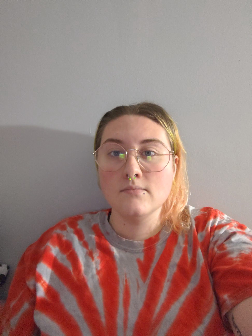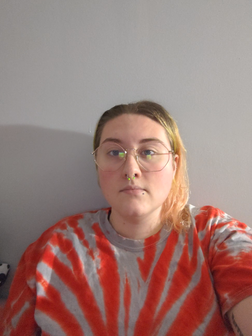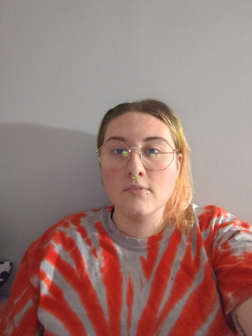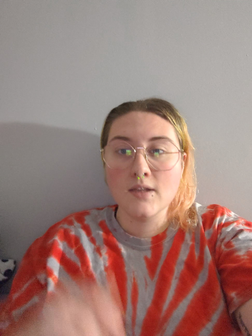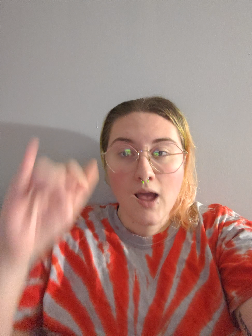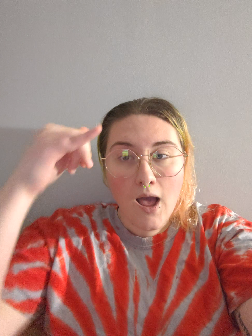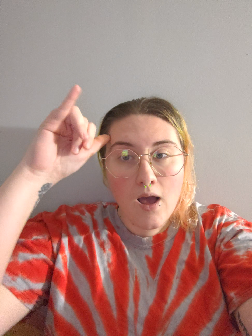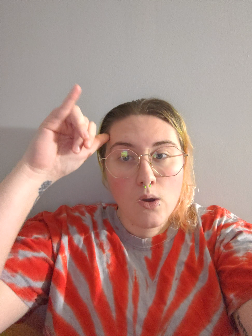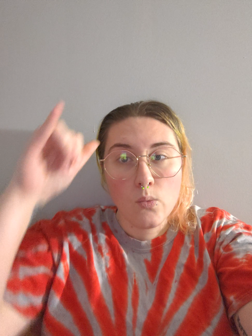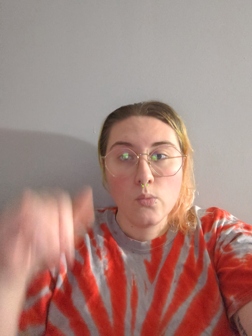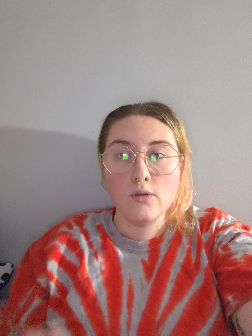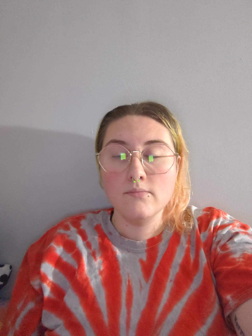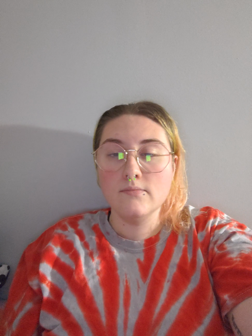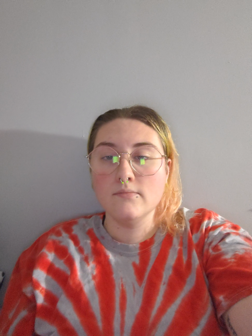cow